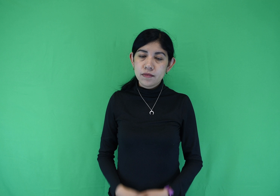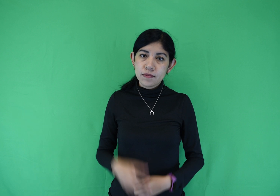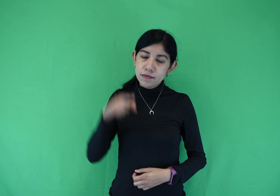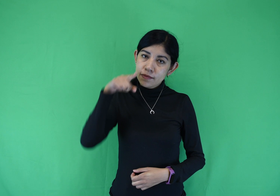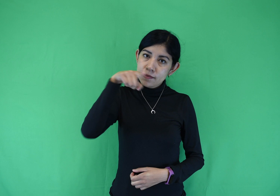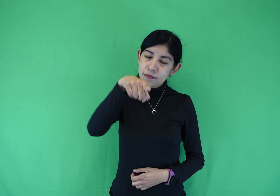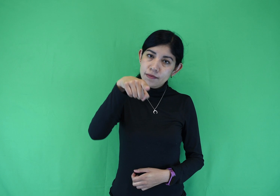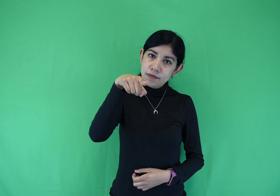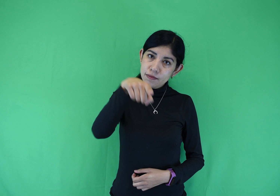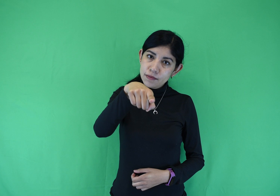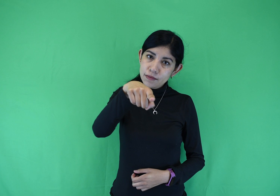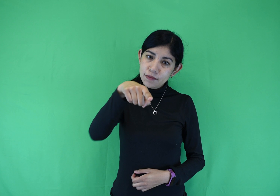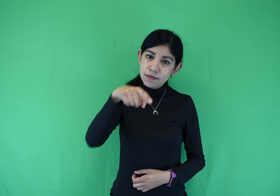esto